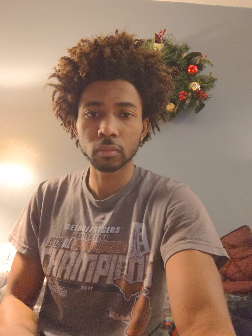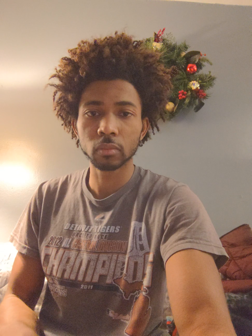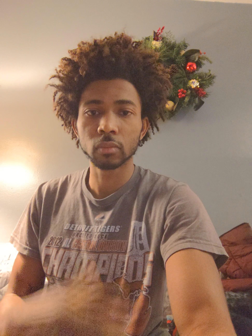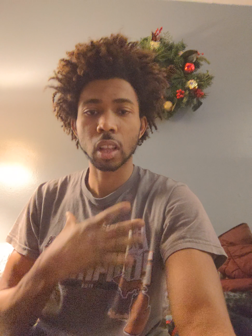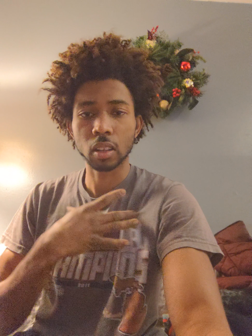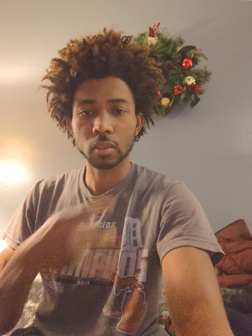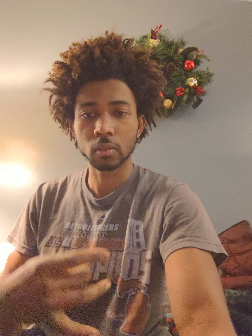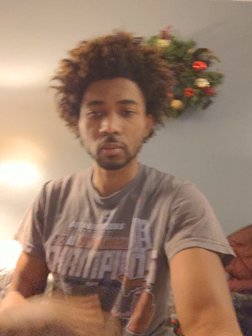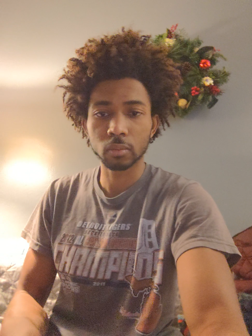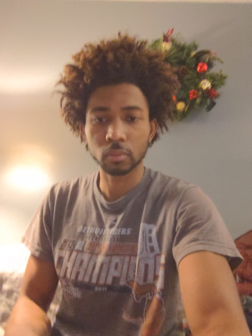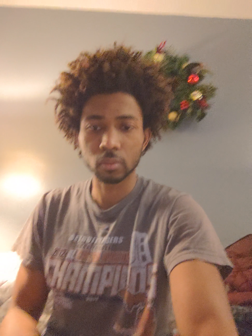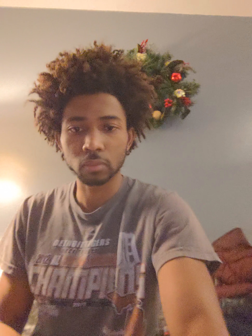like